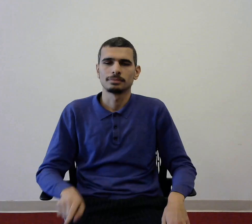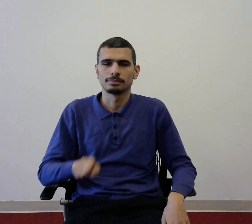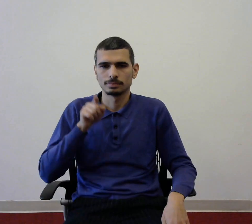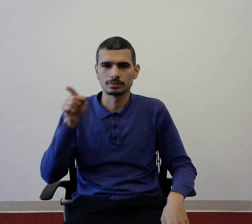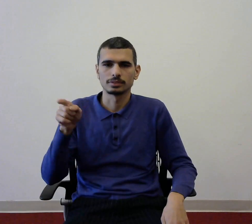O